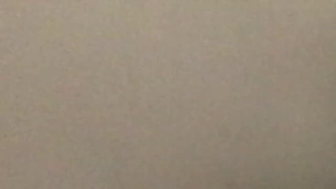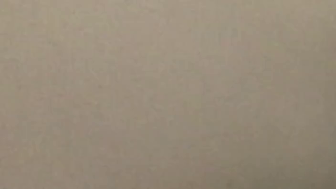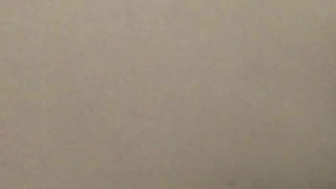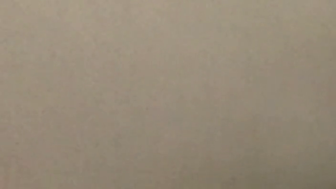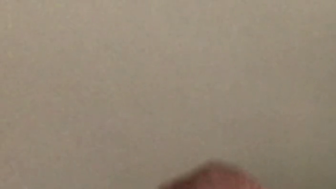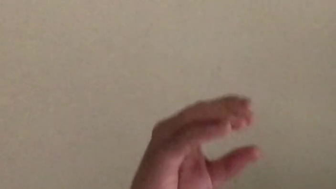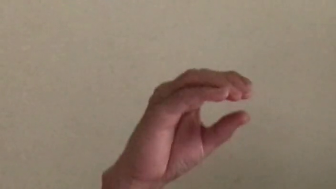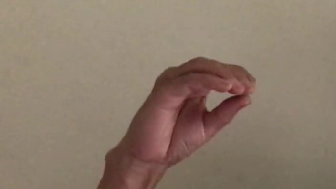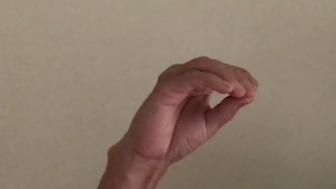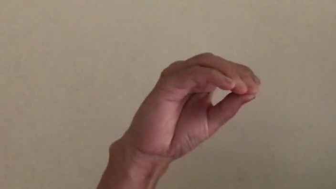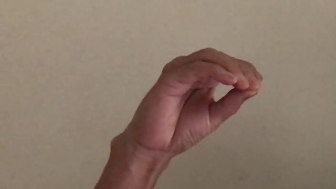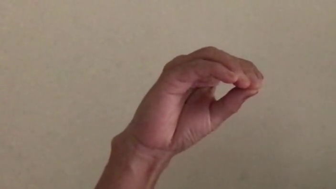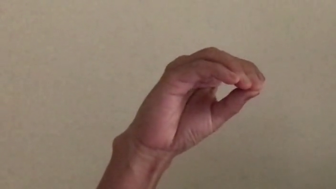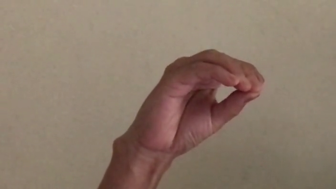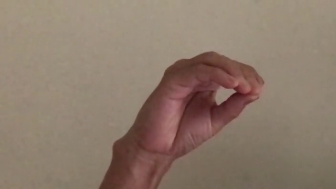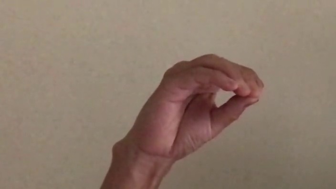प